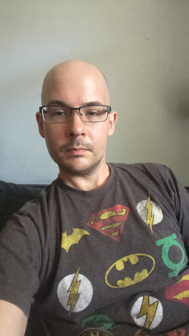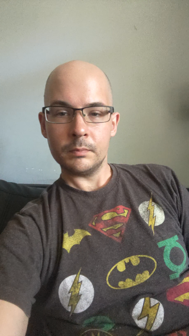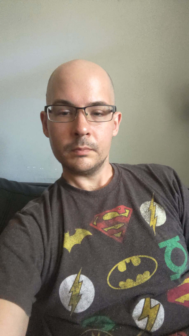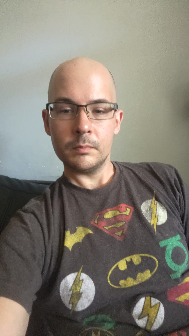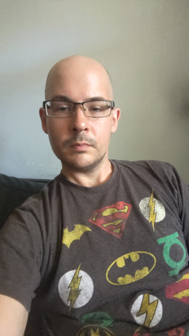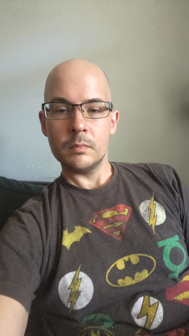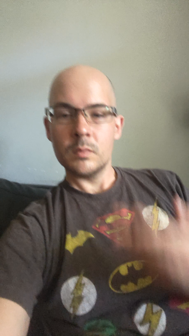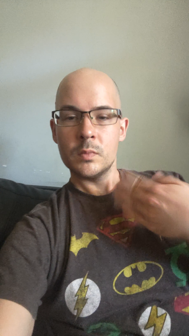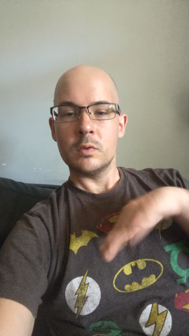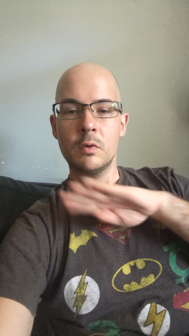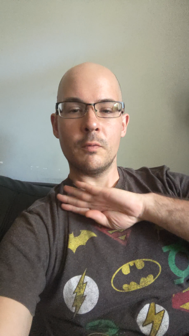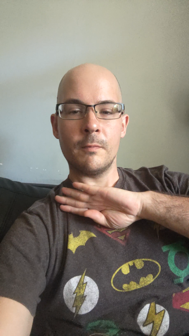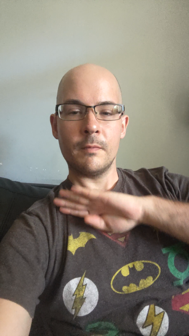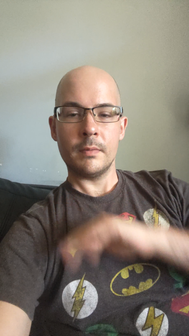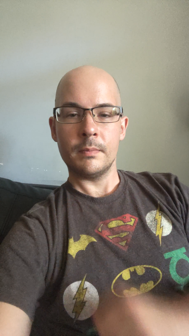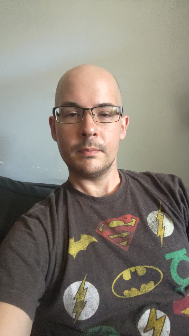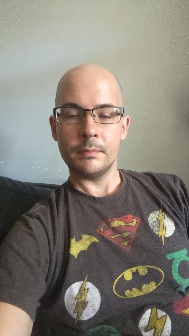scarf